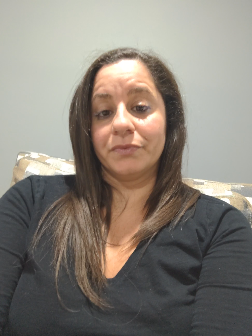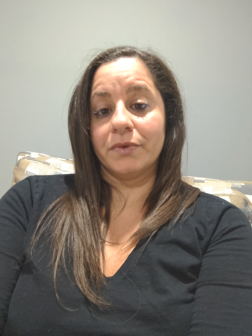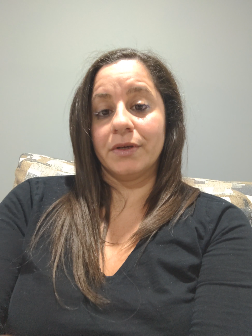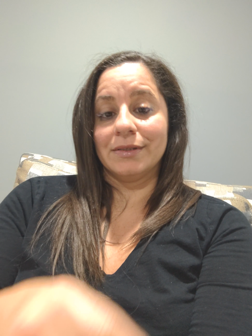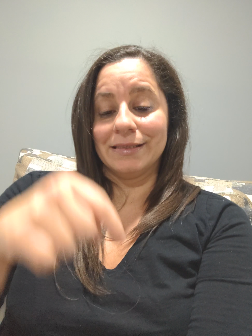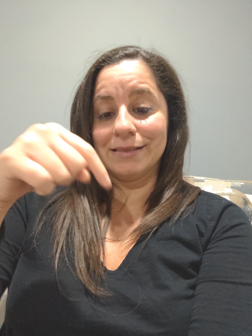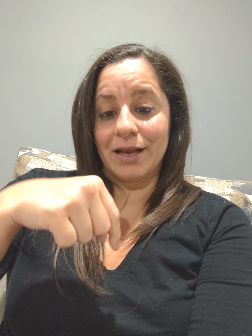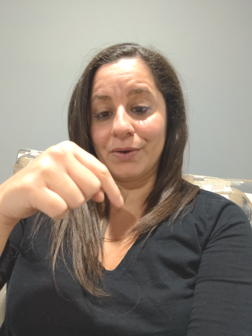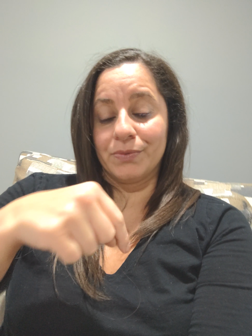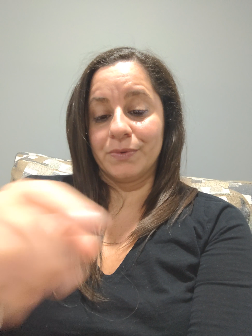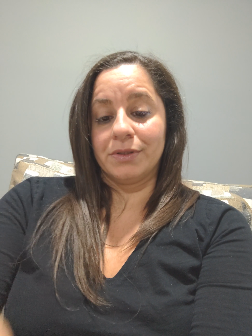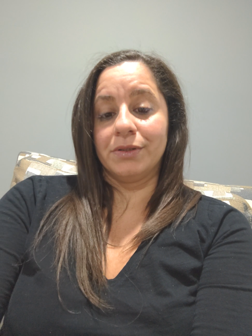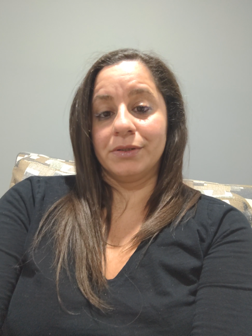down